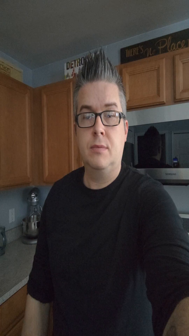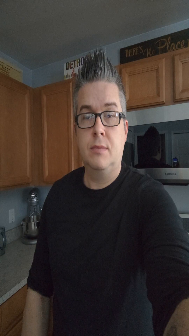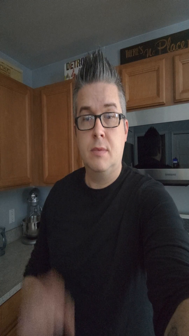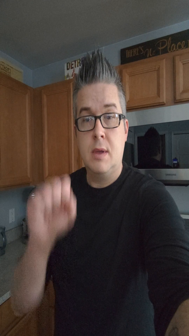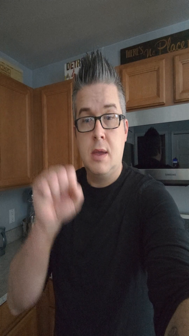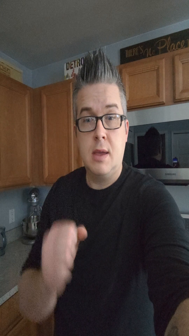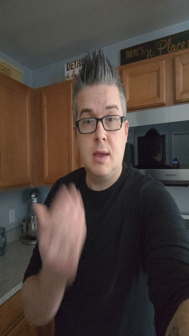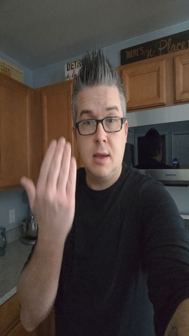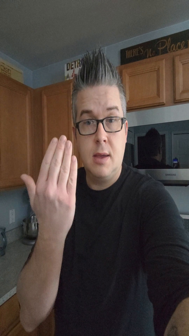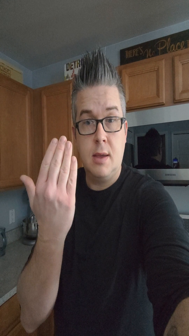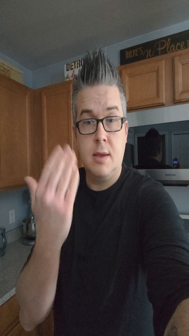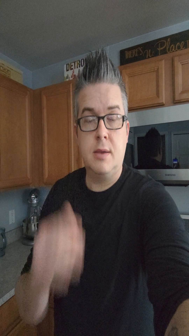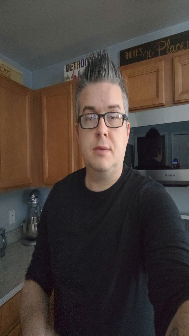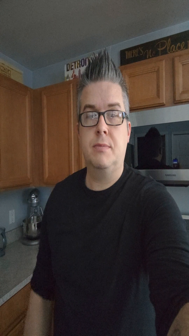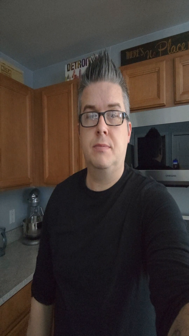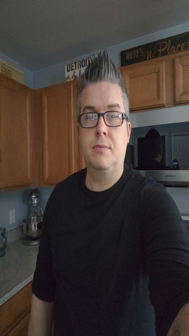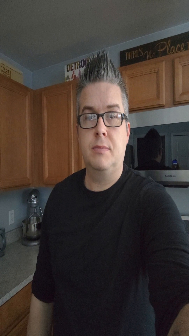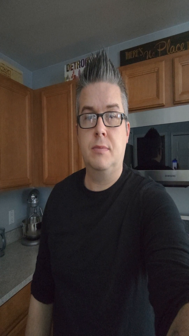mitten